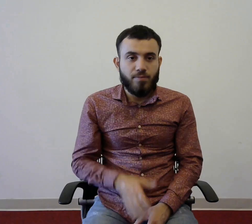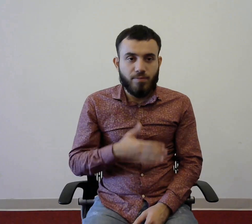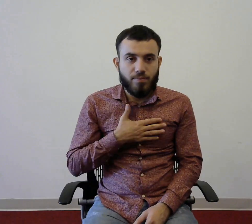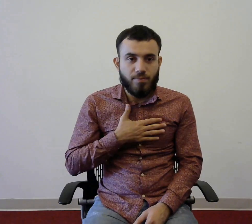mən